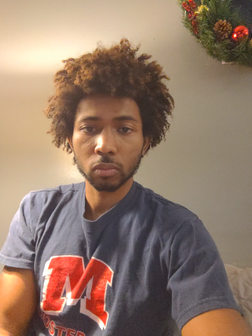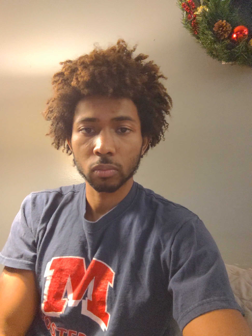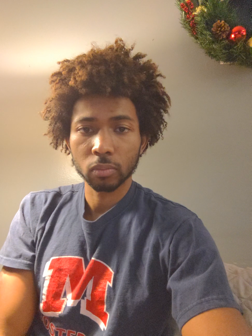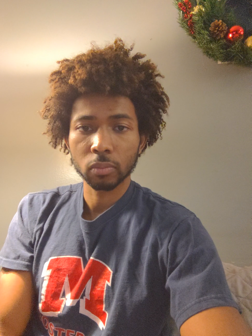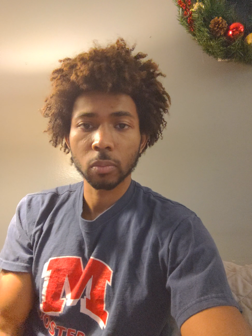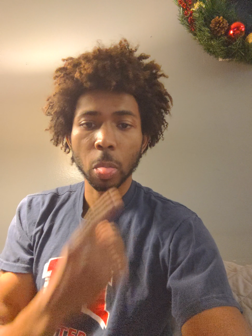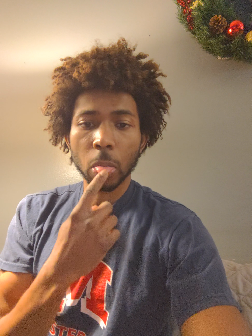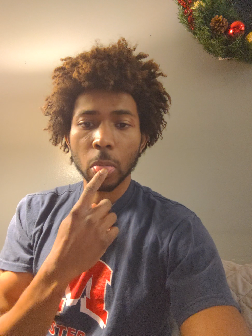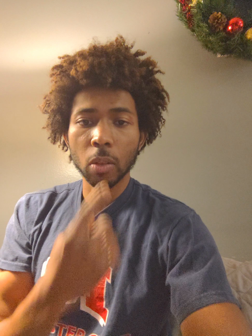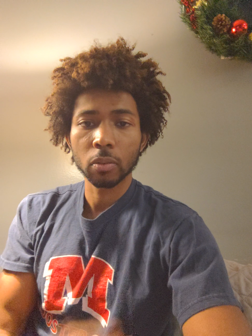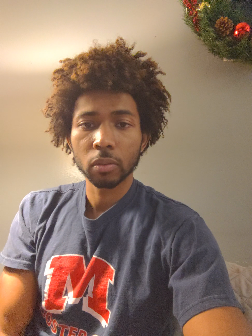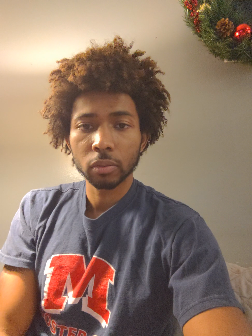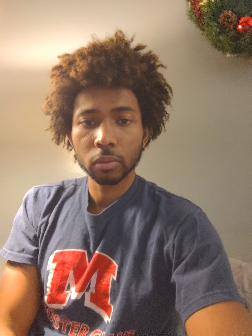tongue